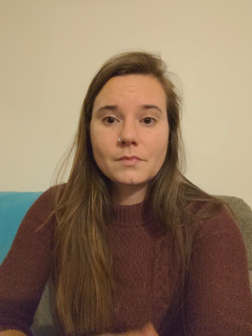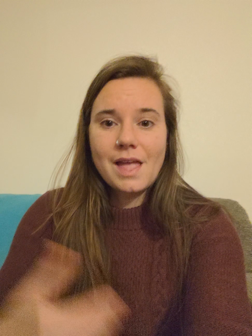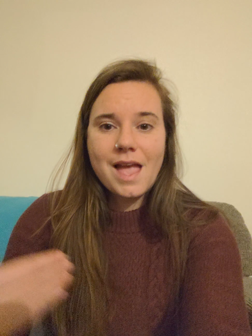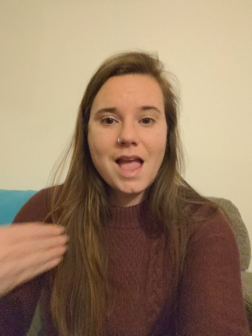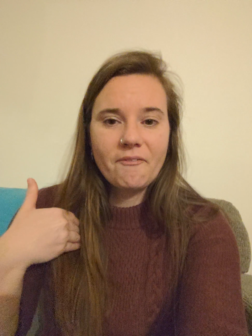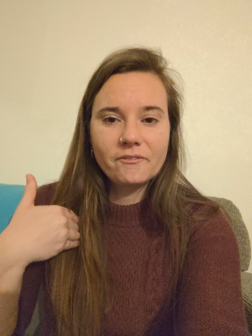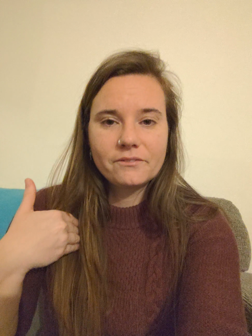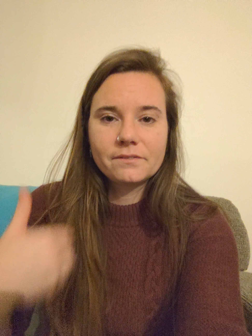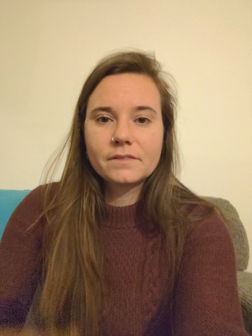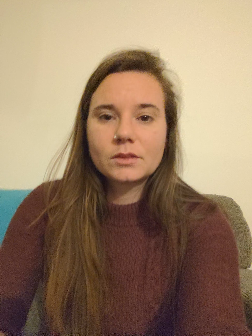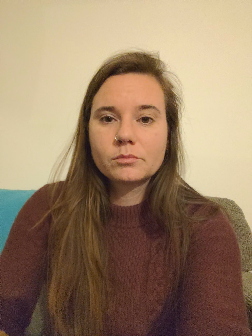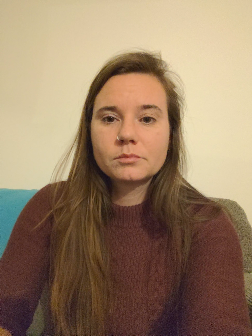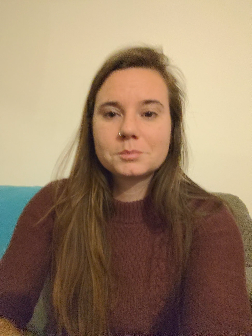have